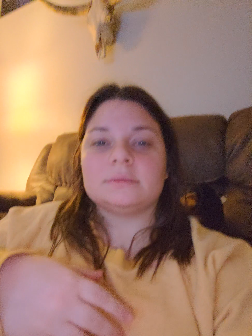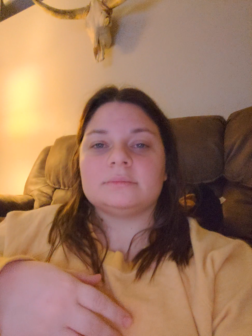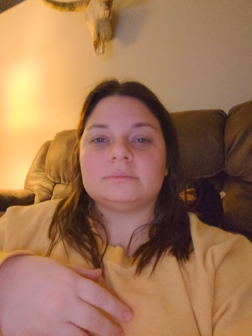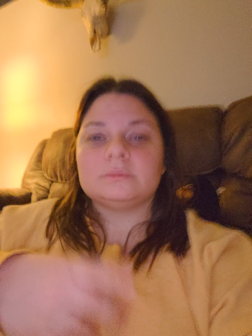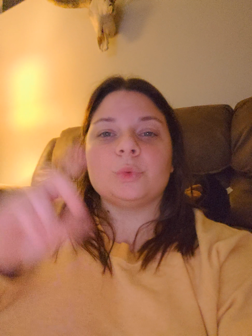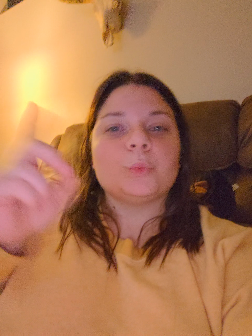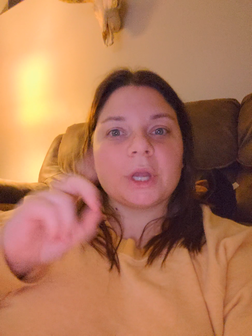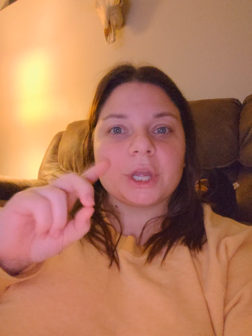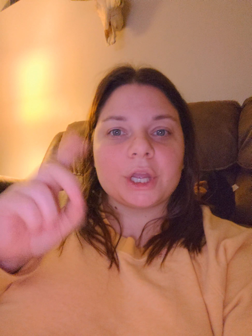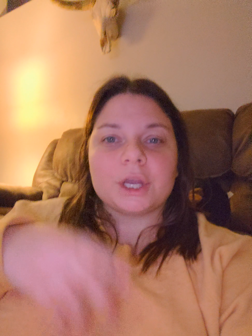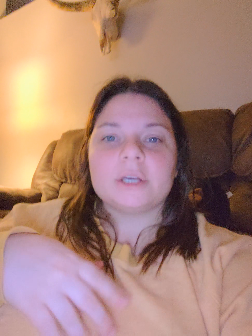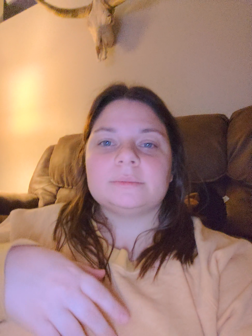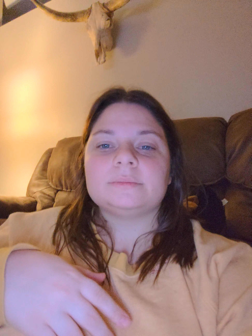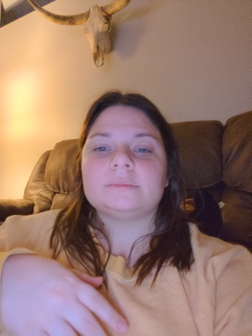where